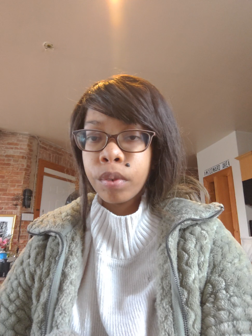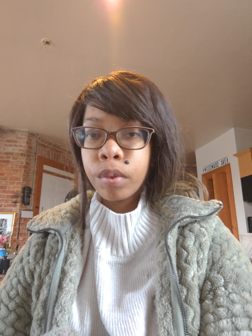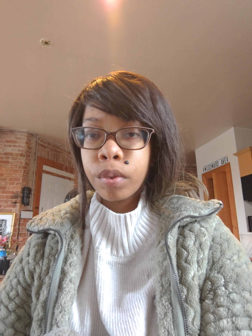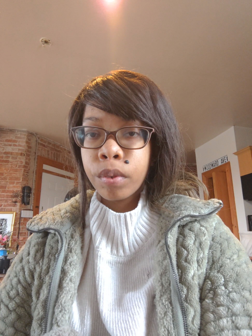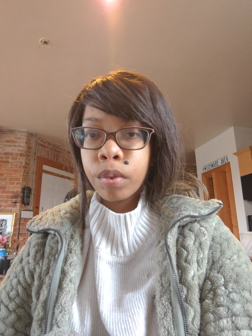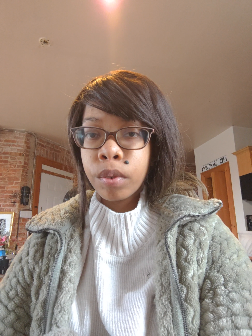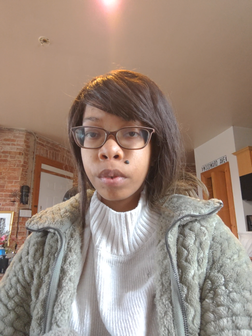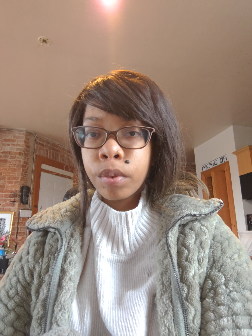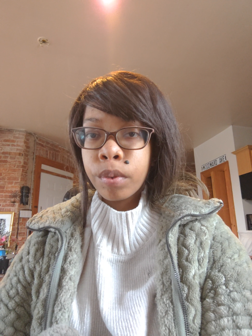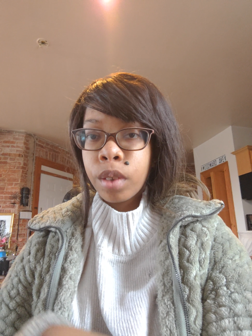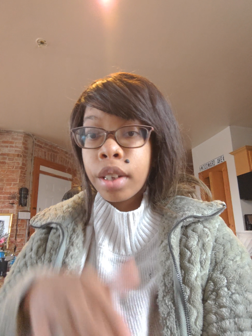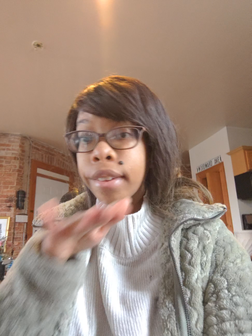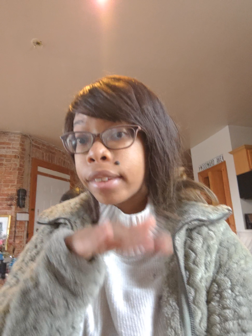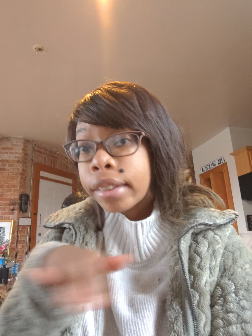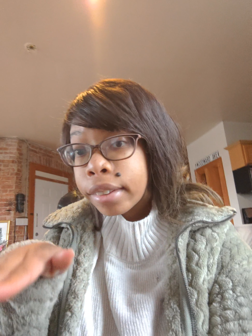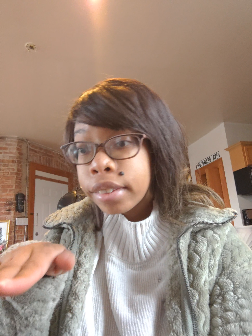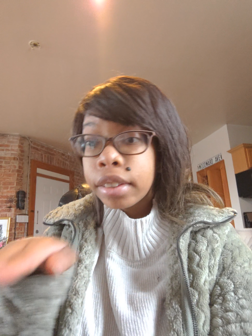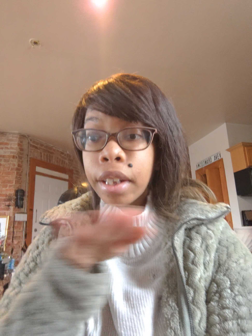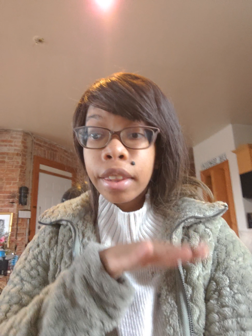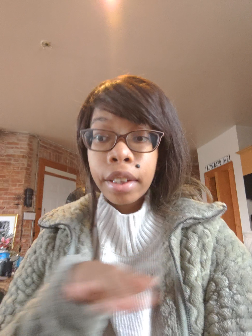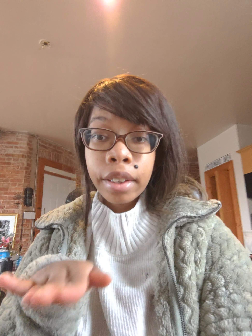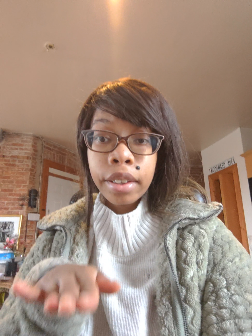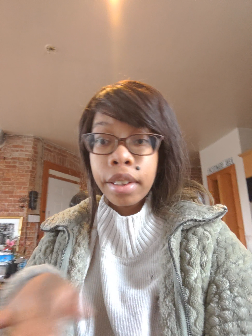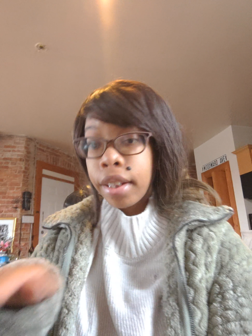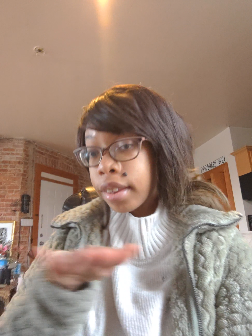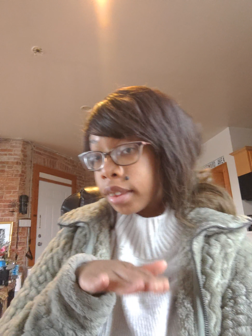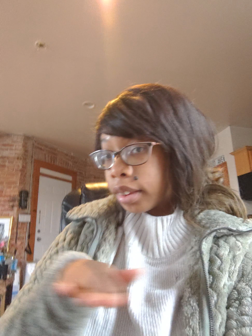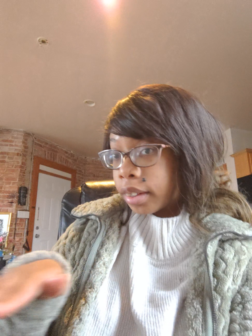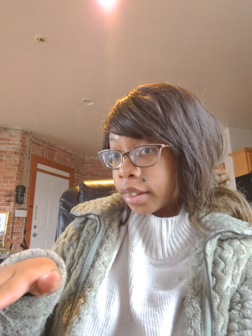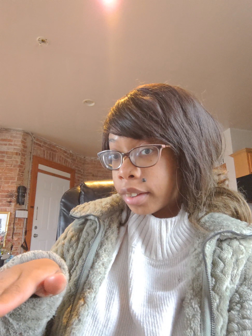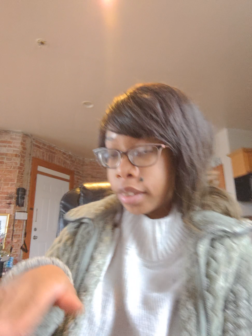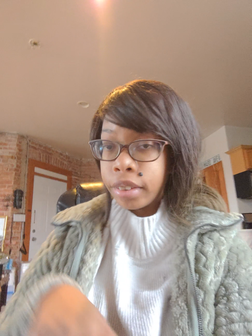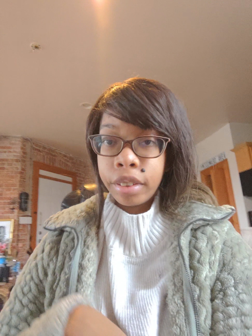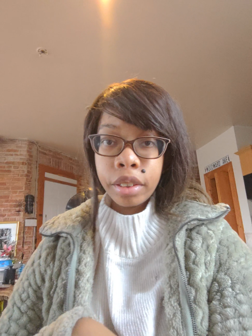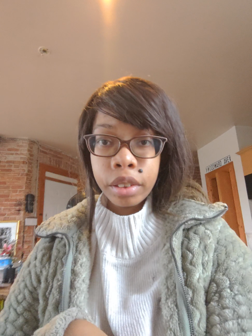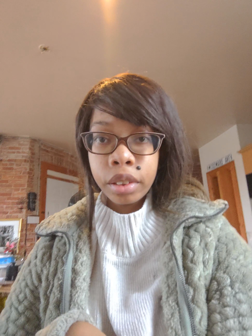clean